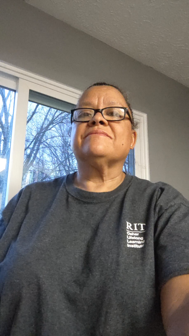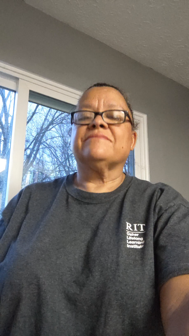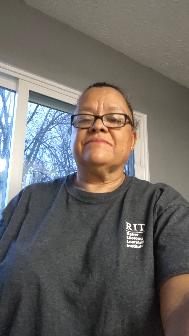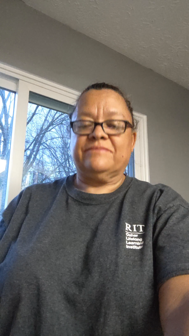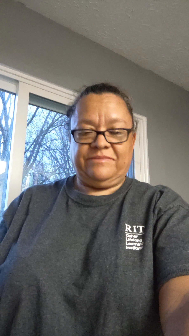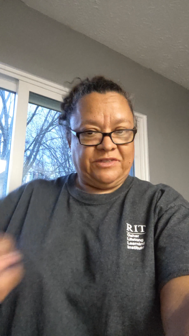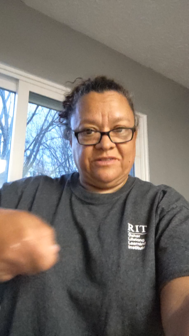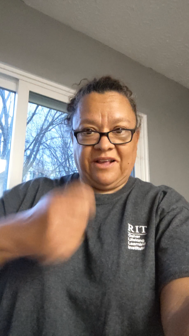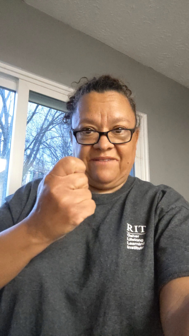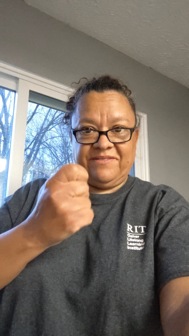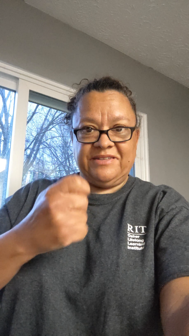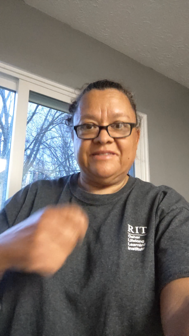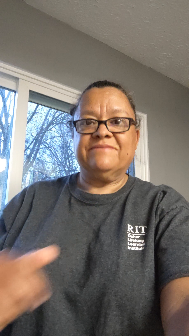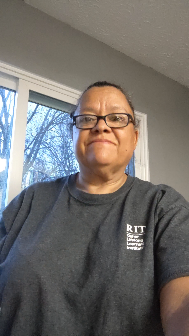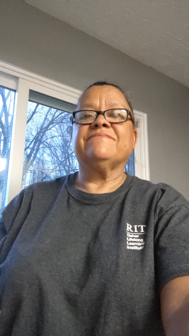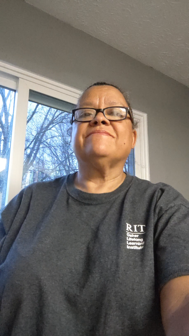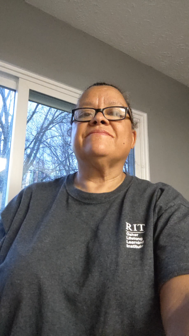shovel